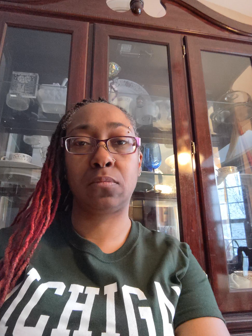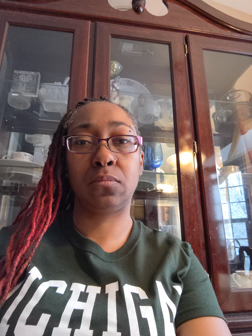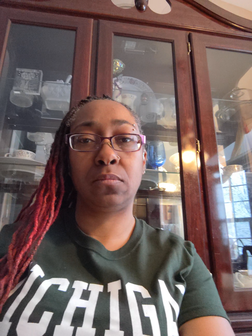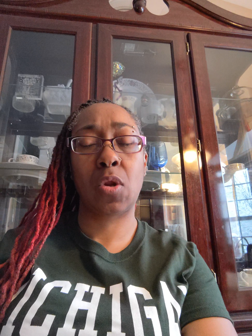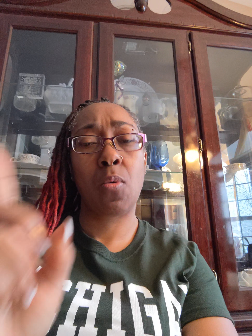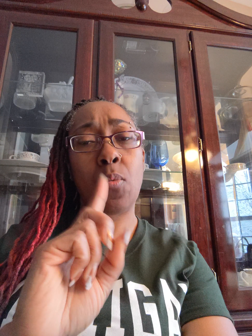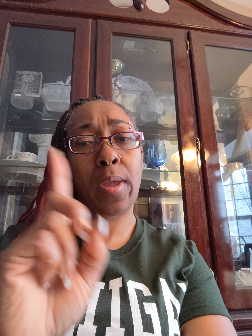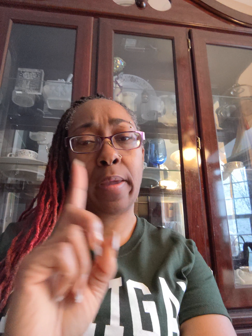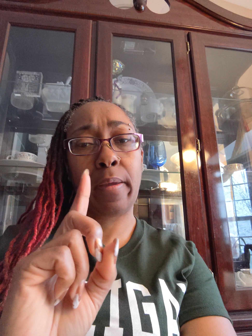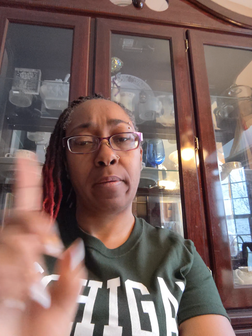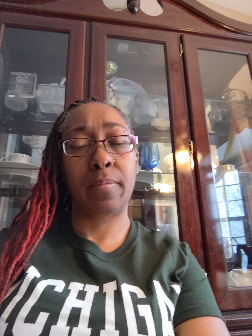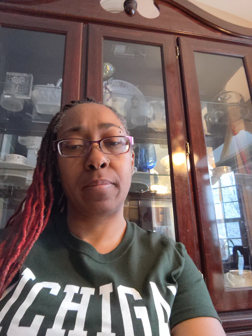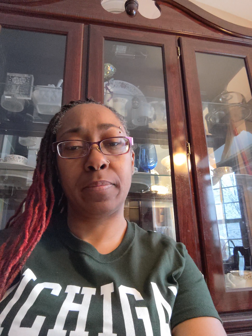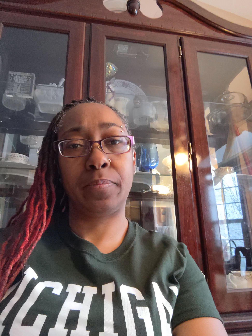where